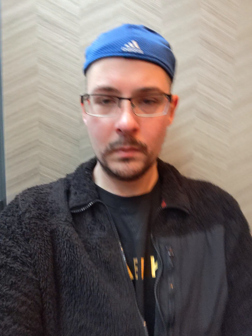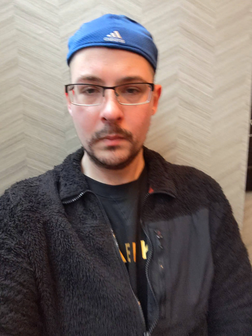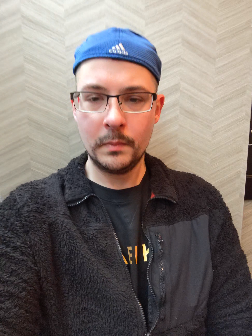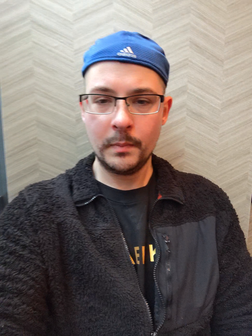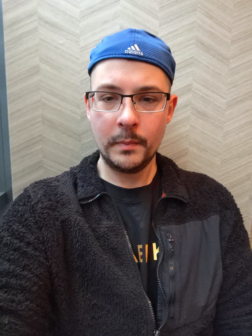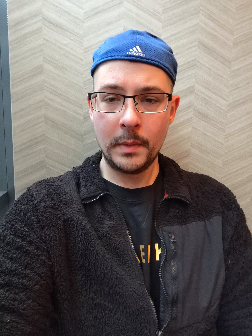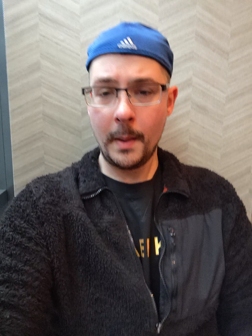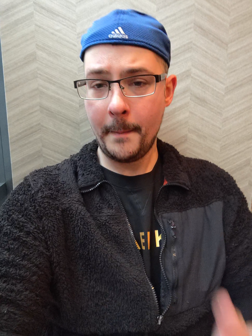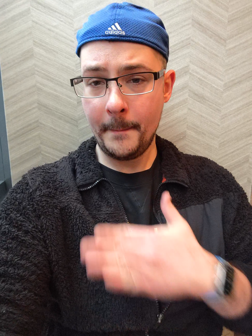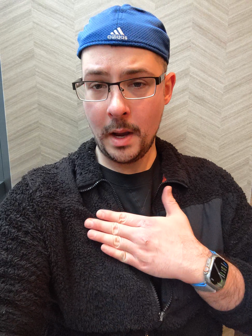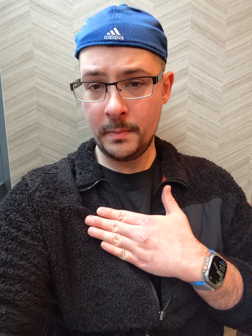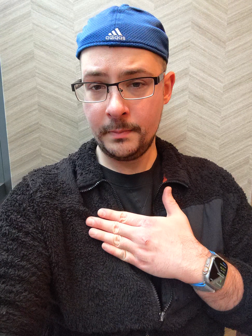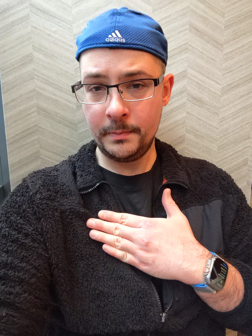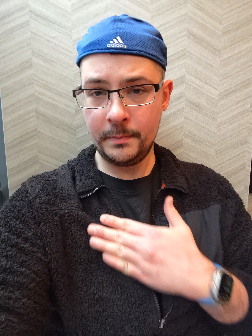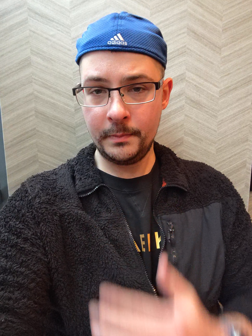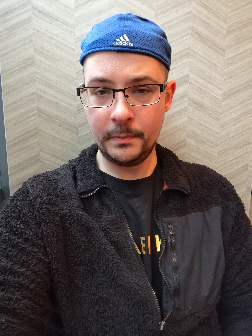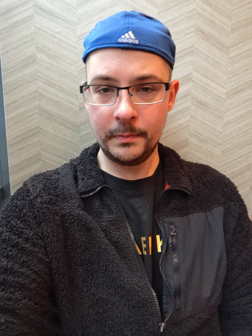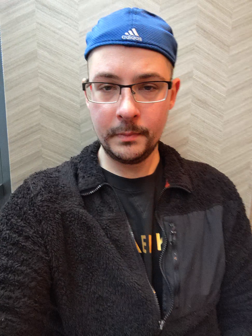my